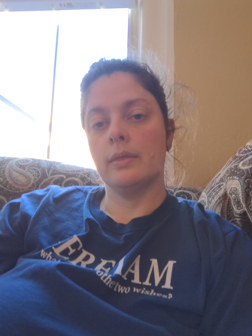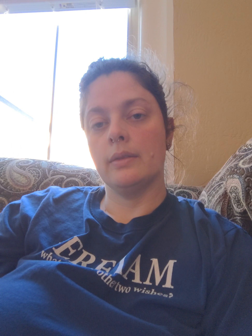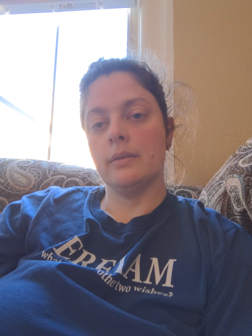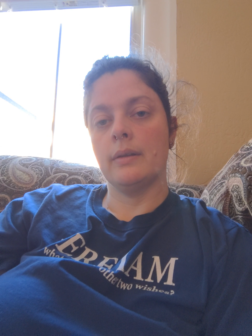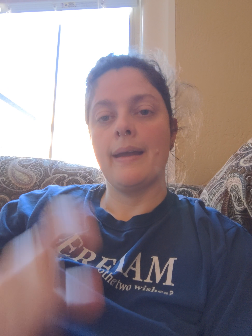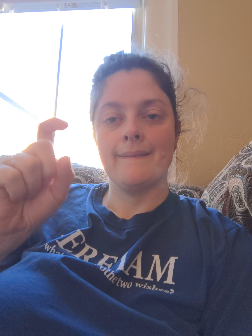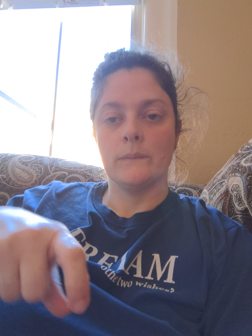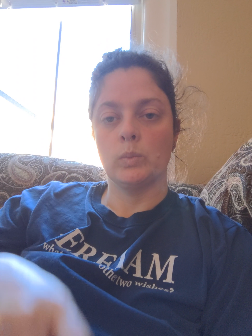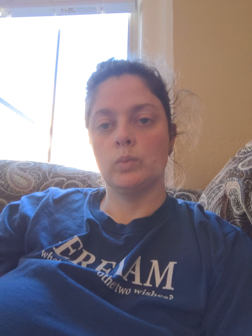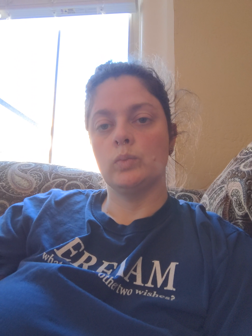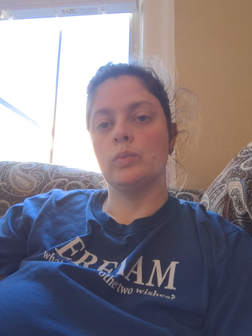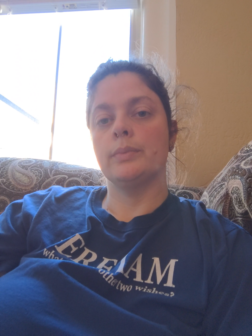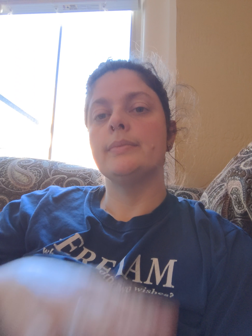have to